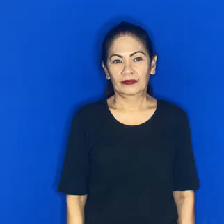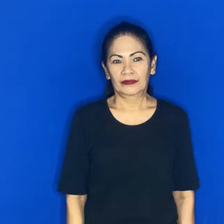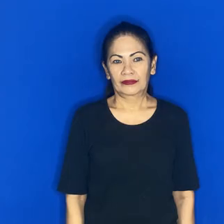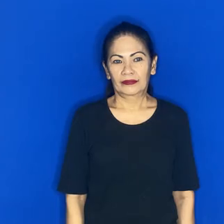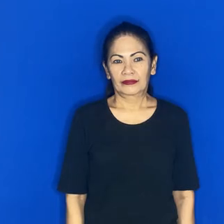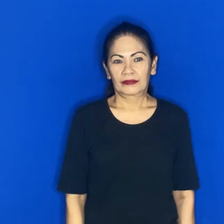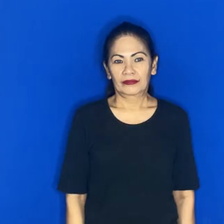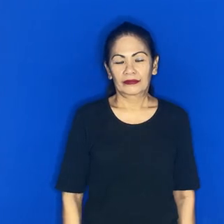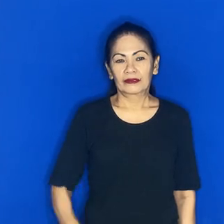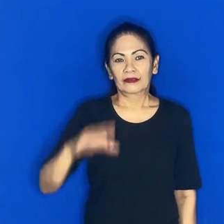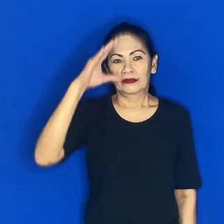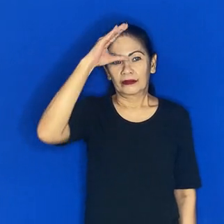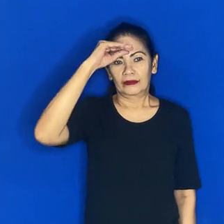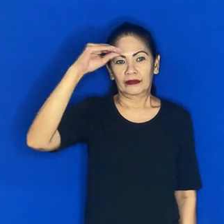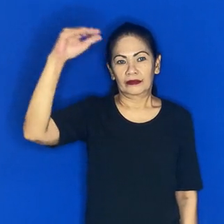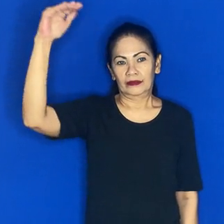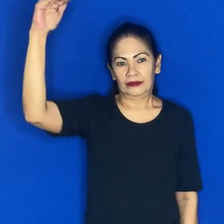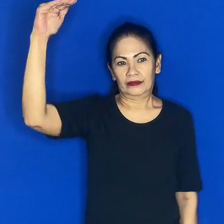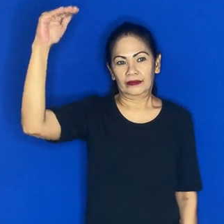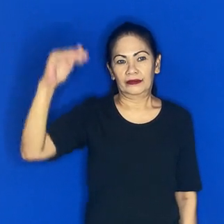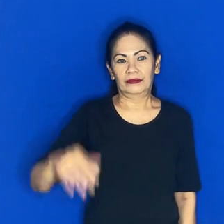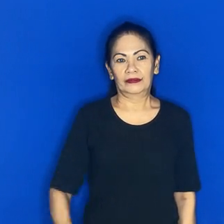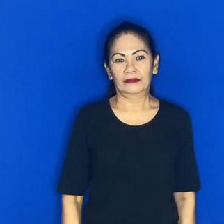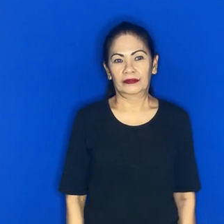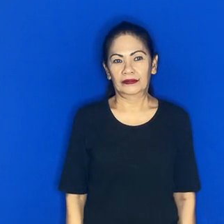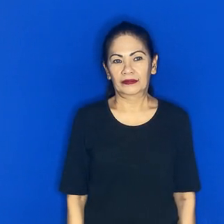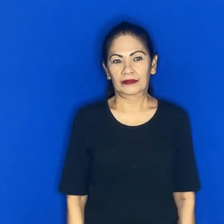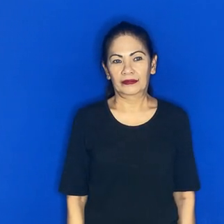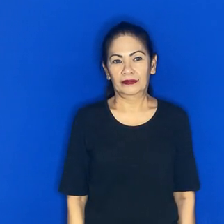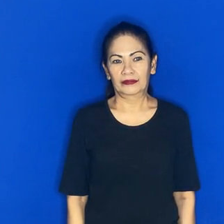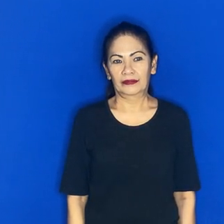man